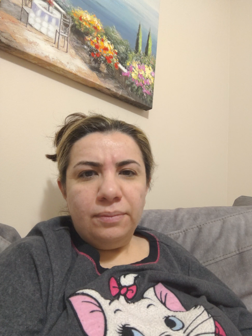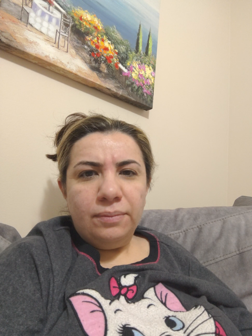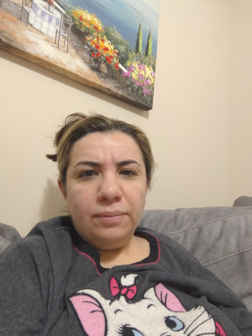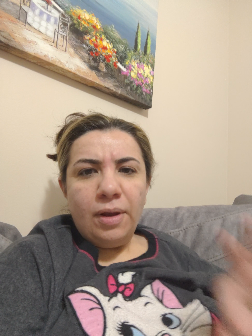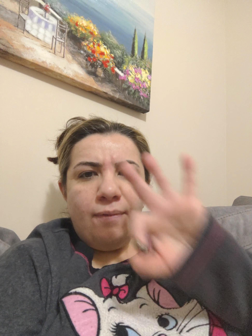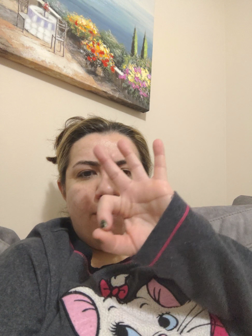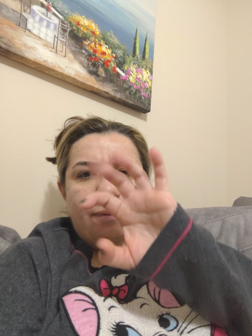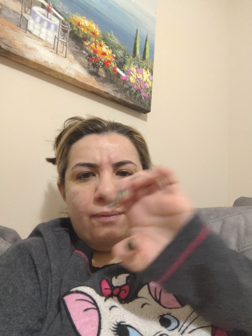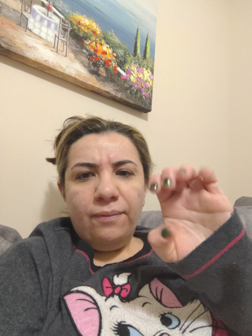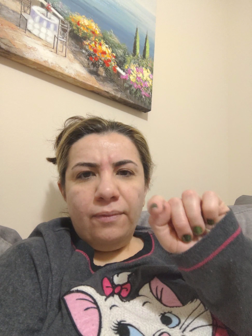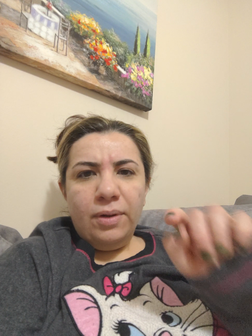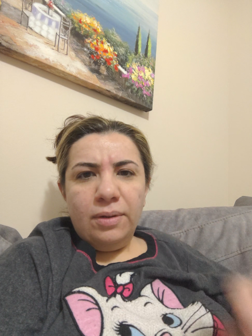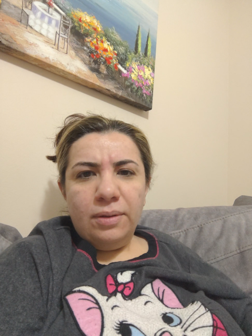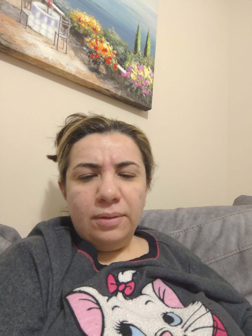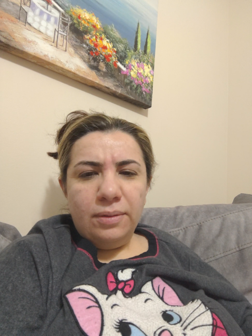feet